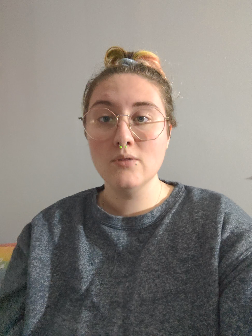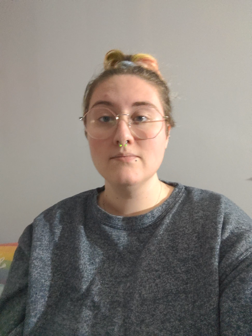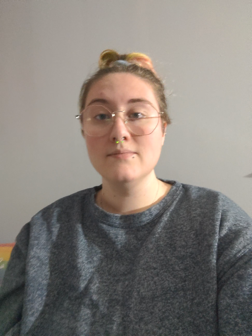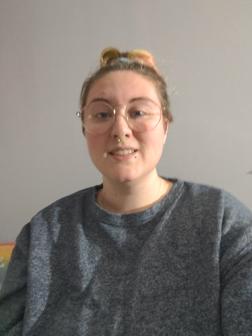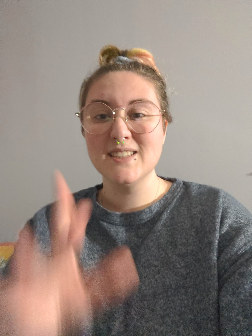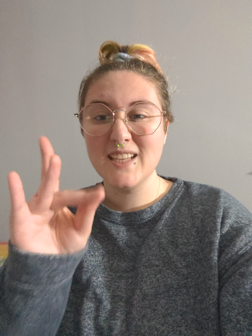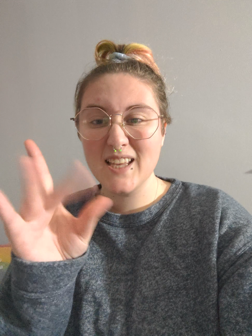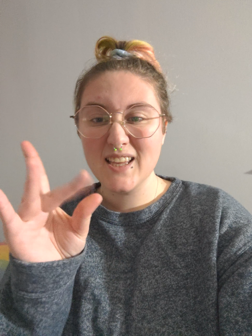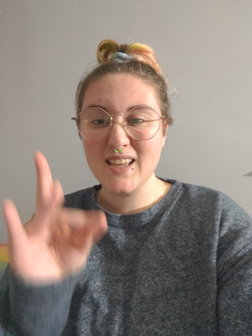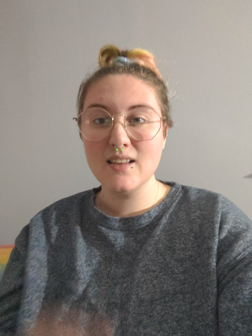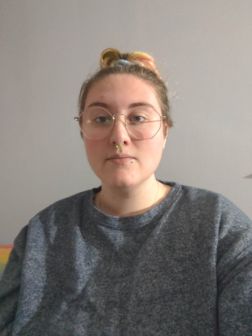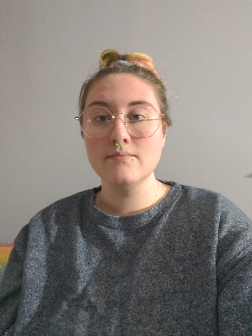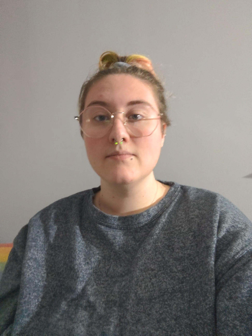sticky